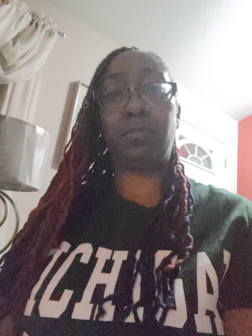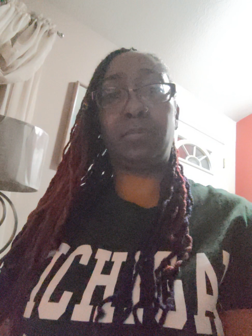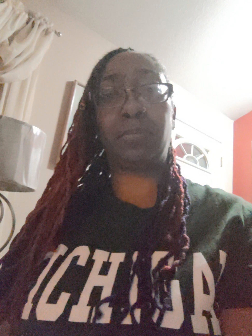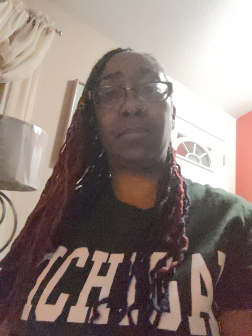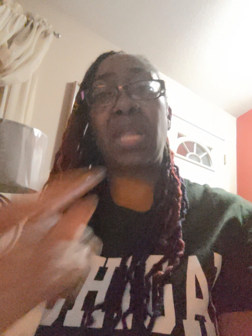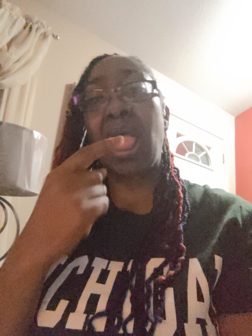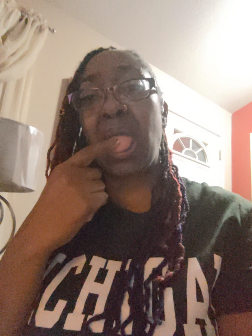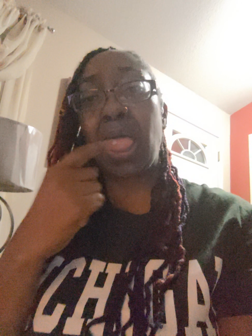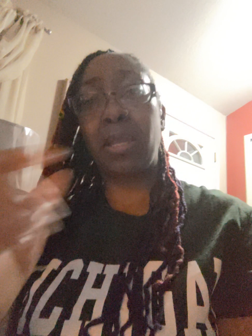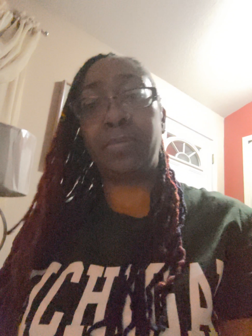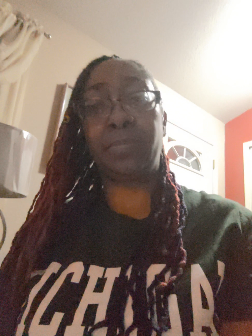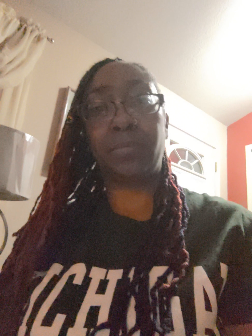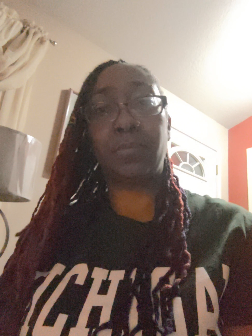tongue